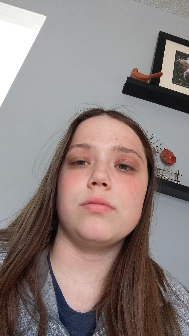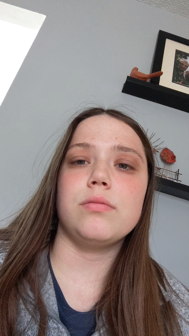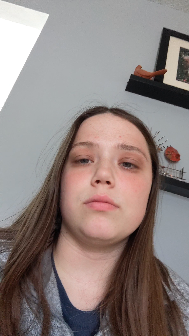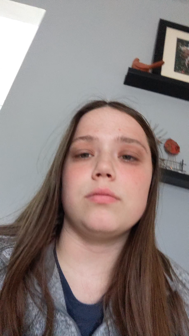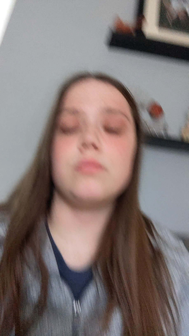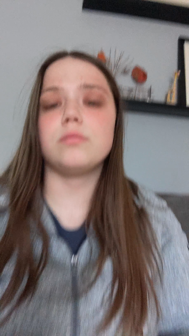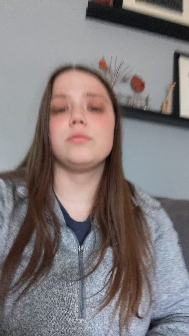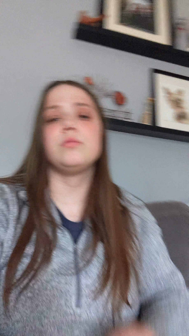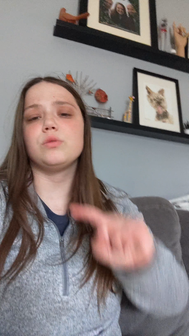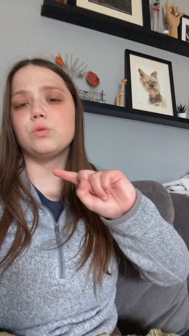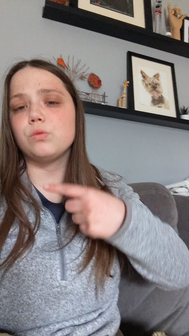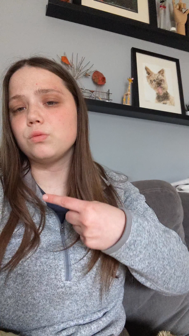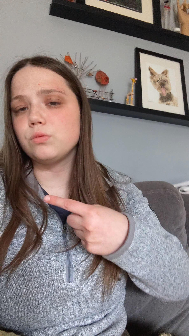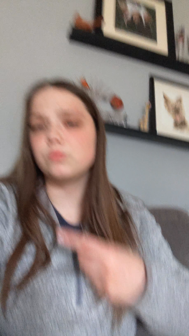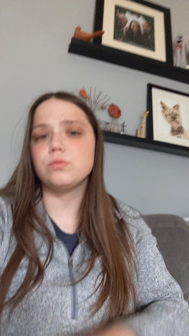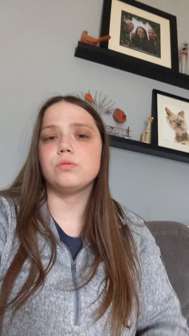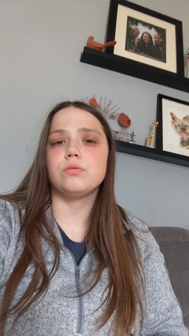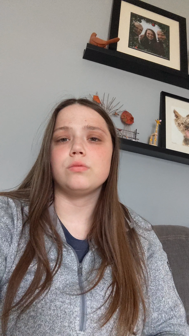hurt